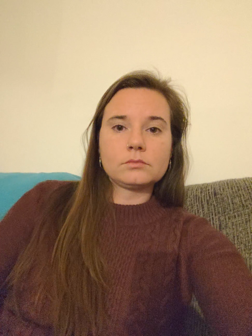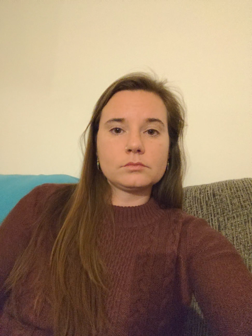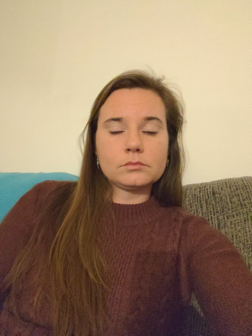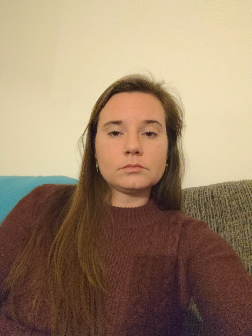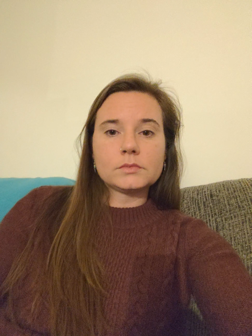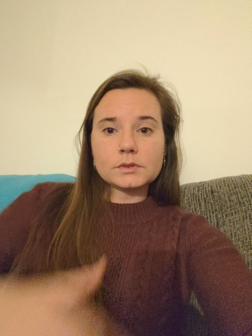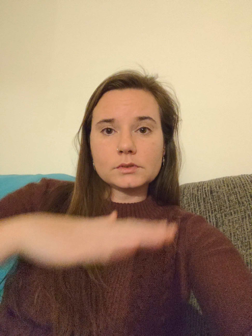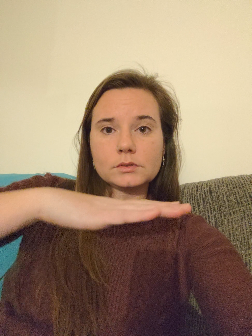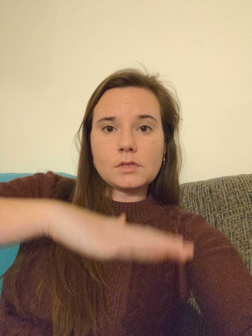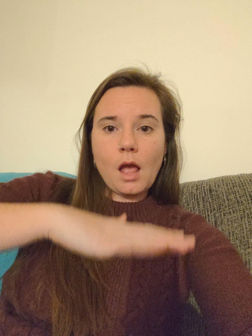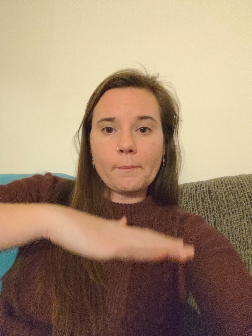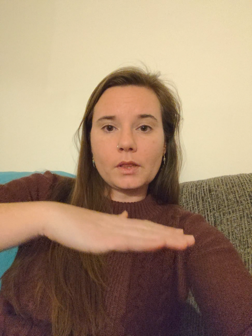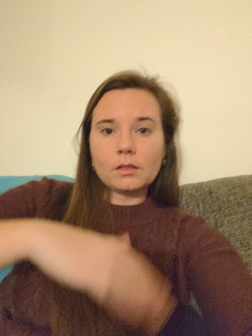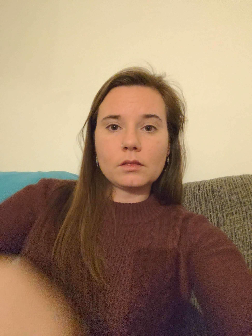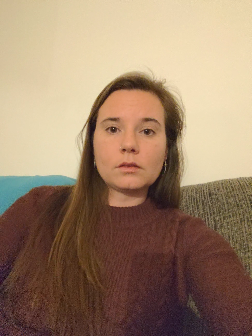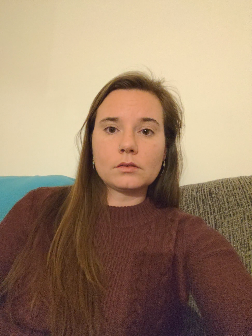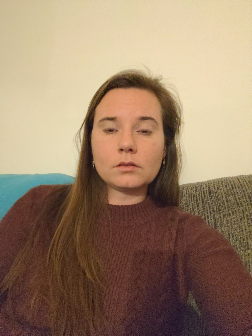table